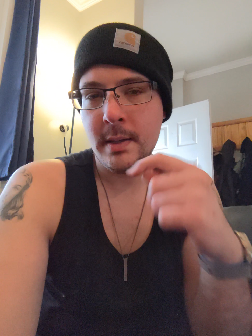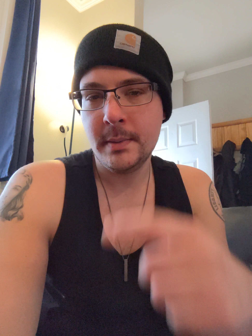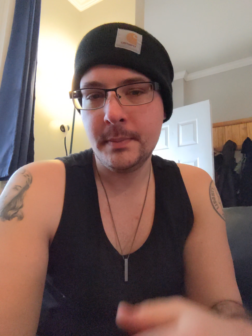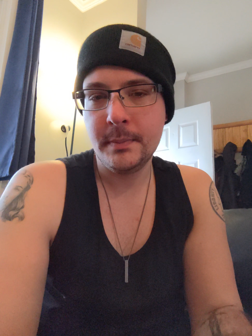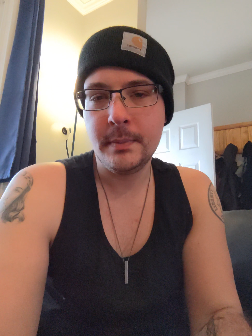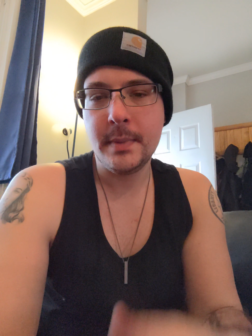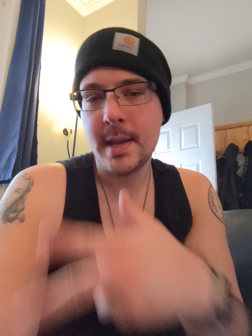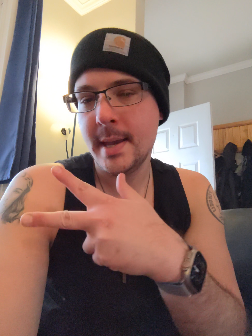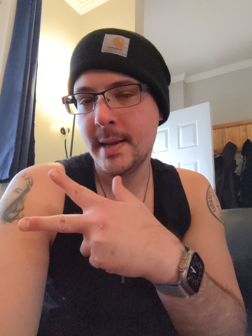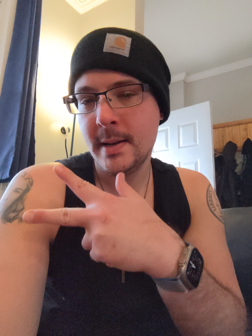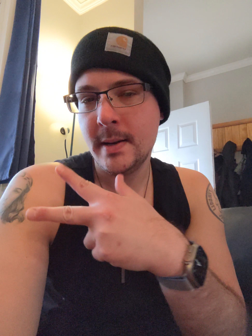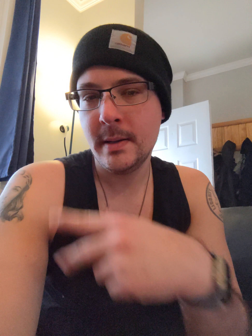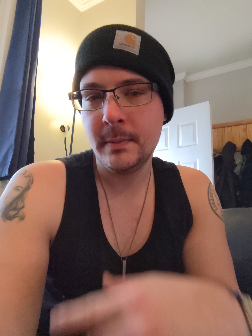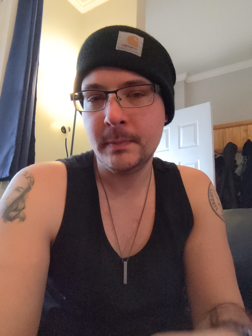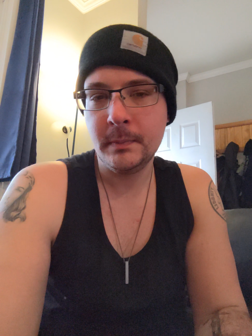hen